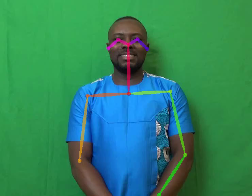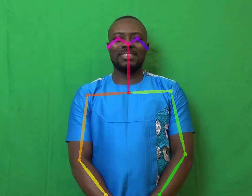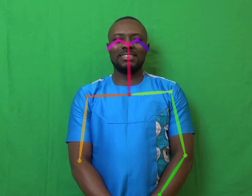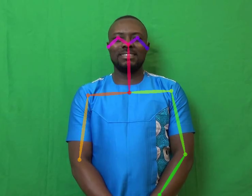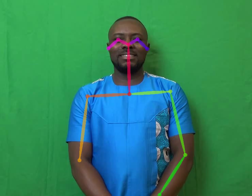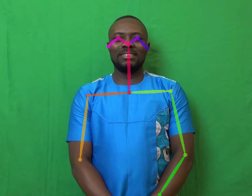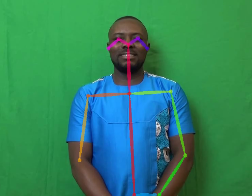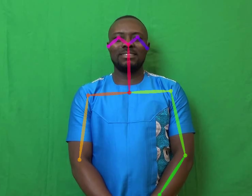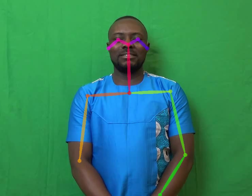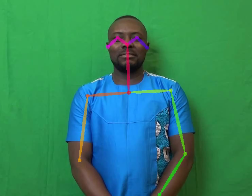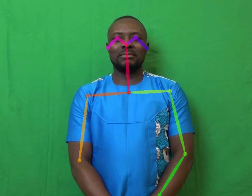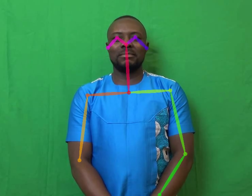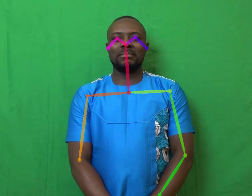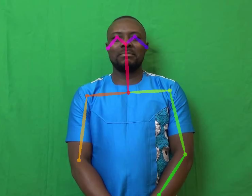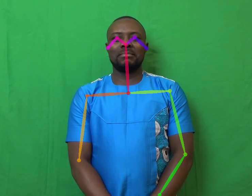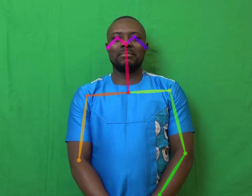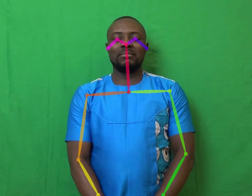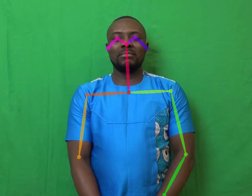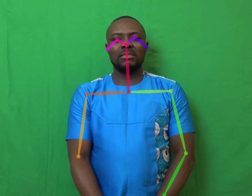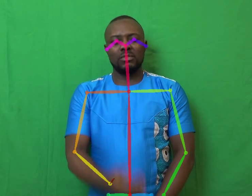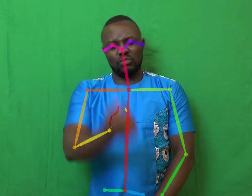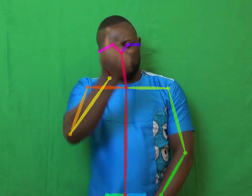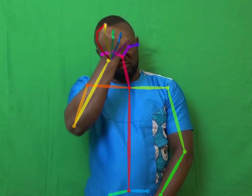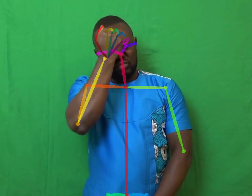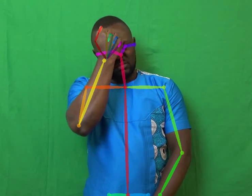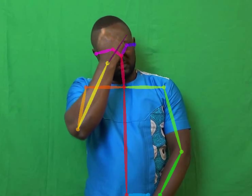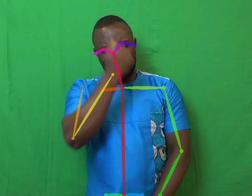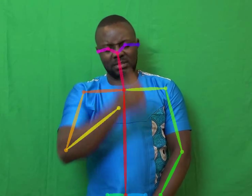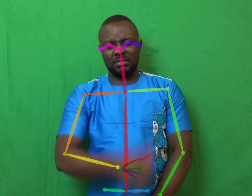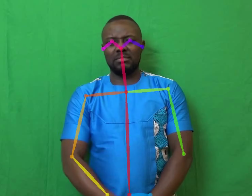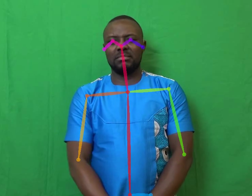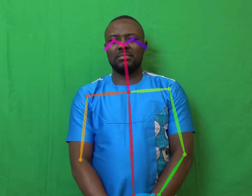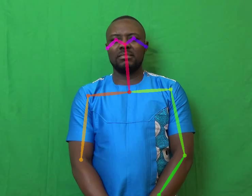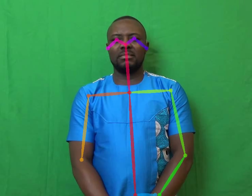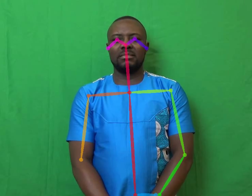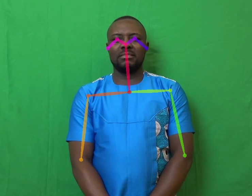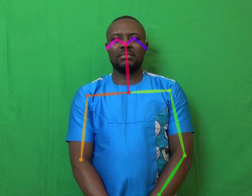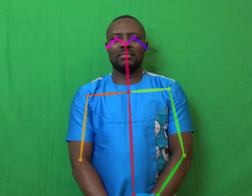stupid